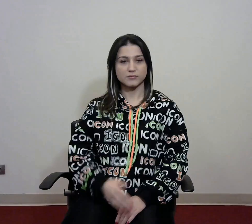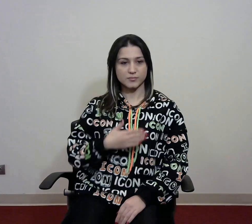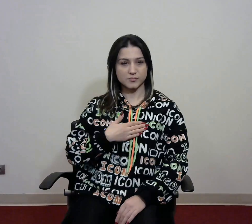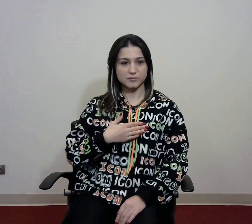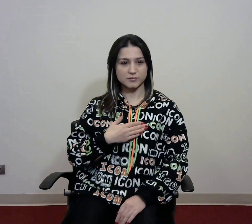mən